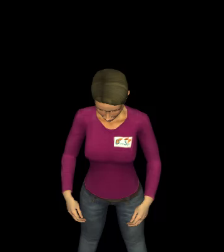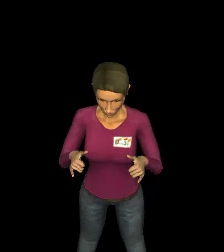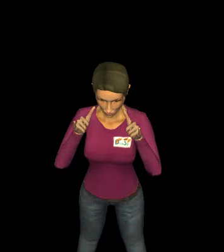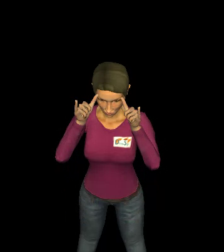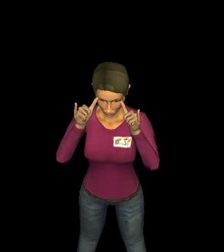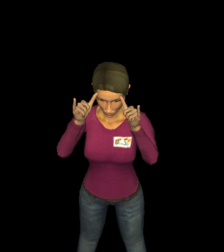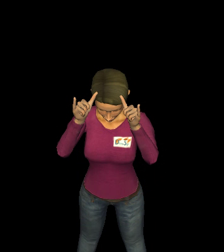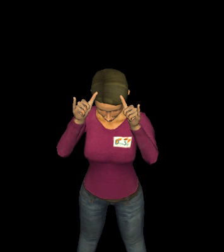لحم بقر